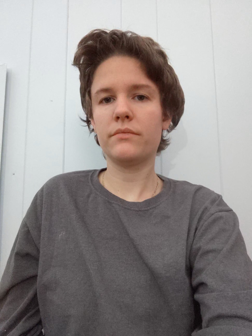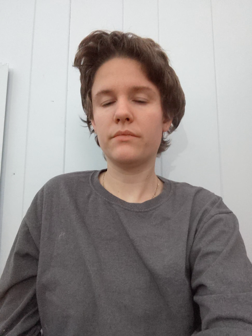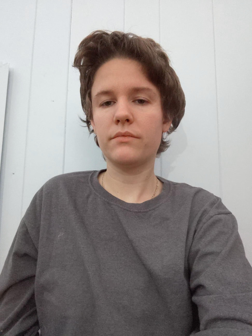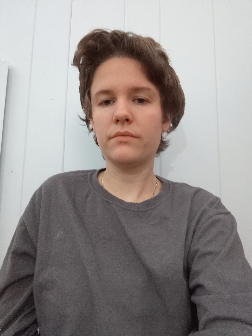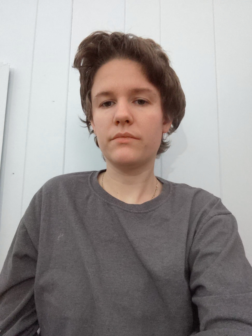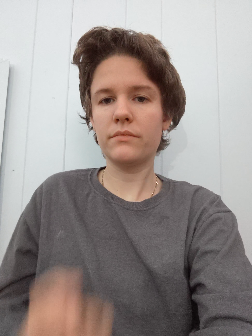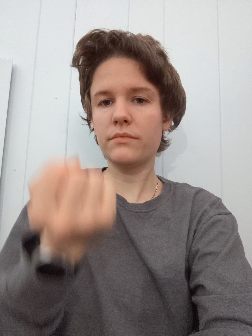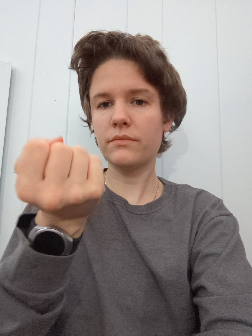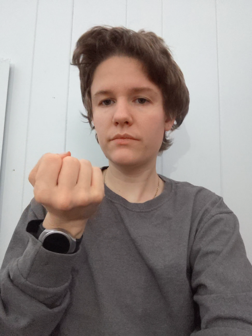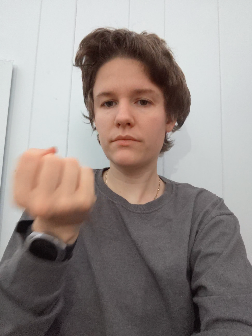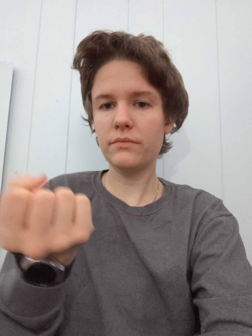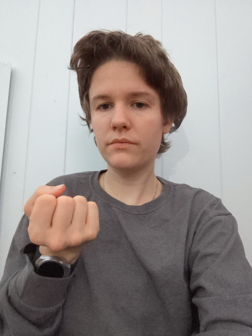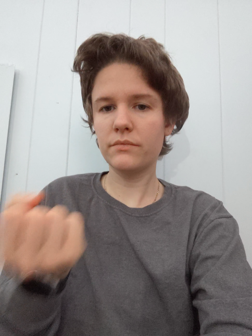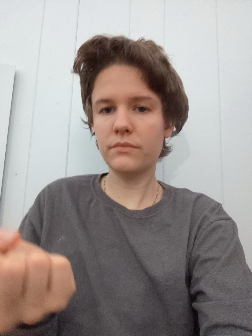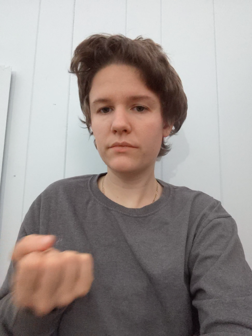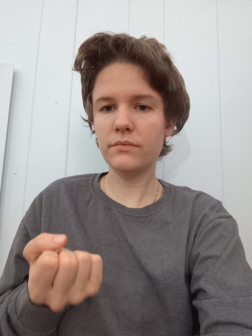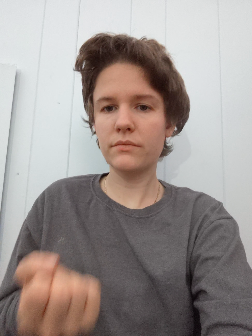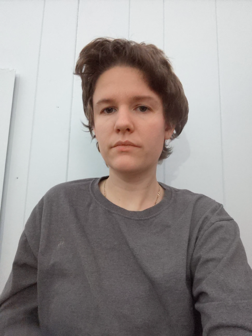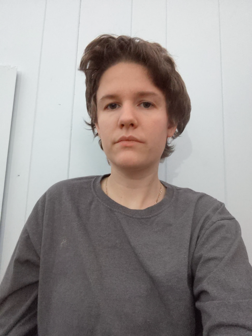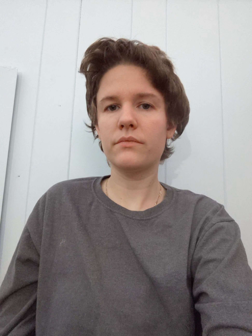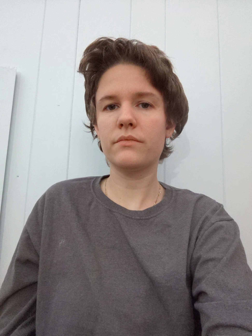drawer